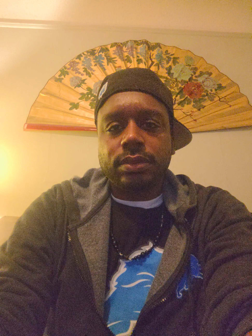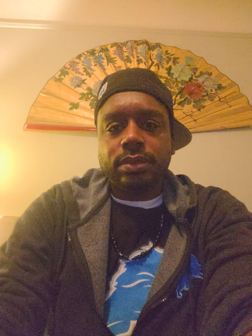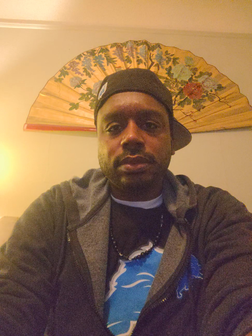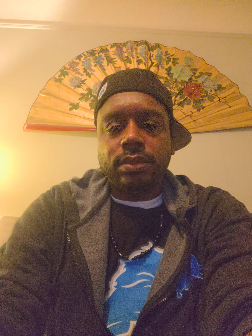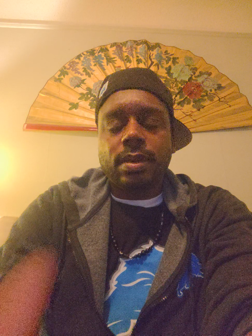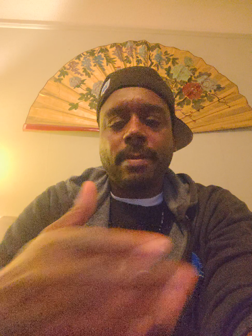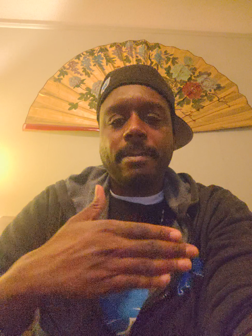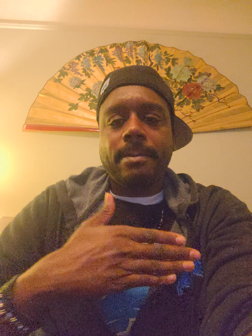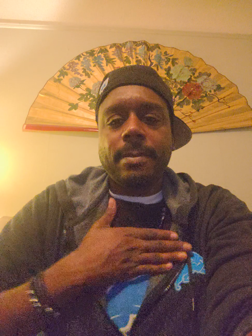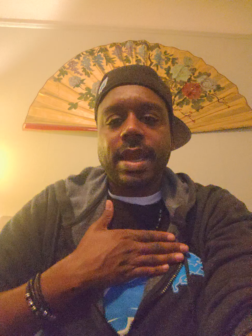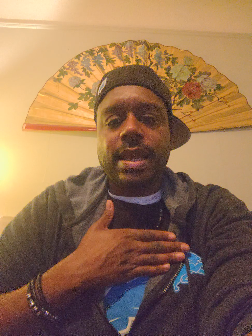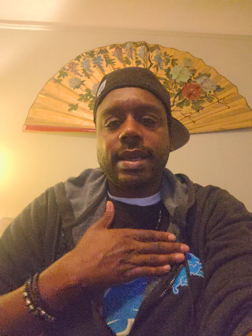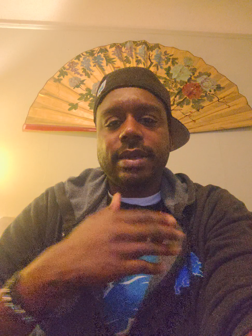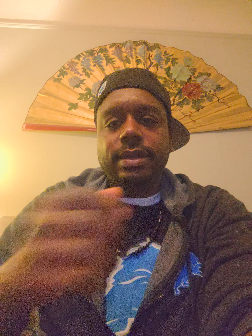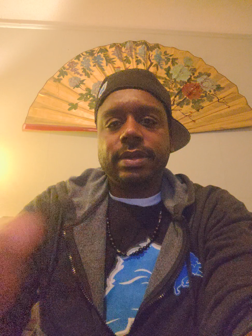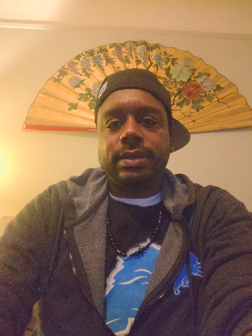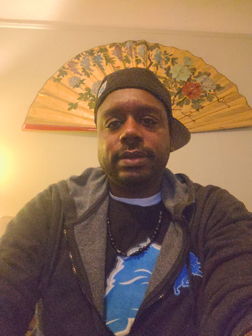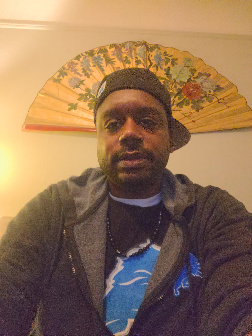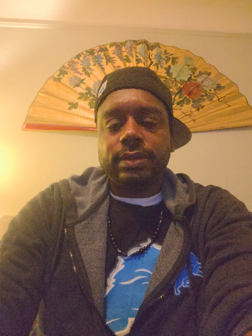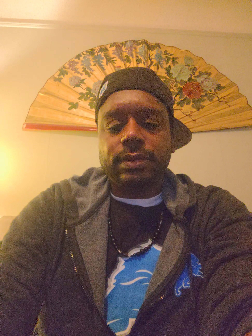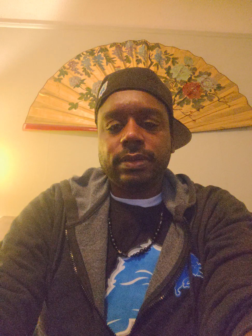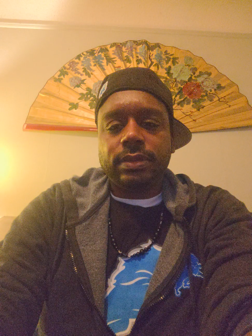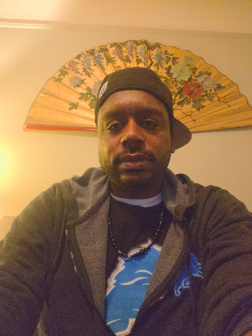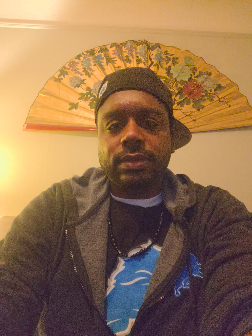my